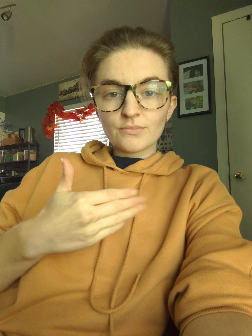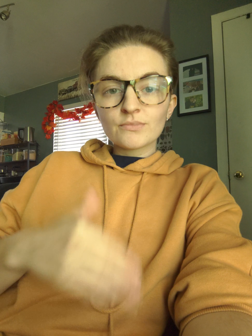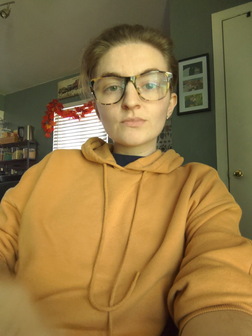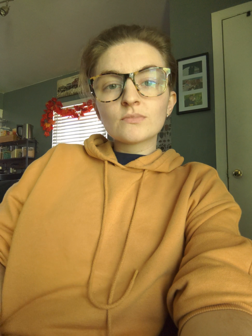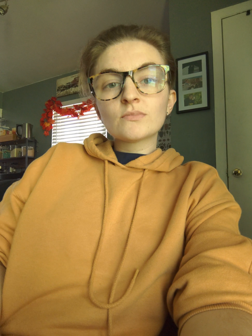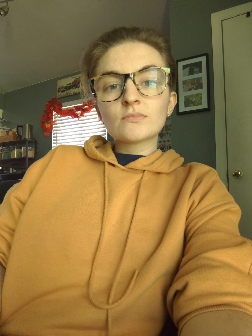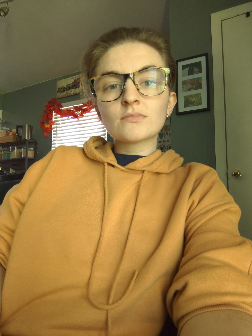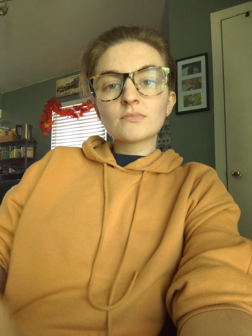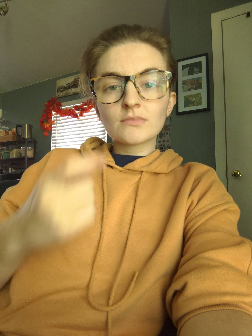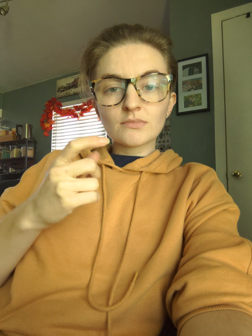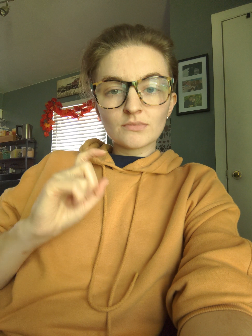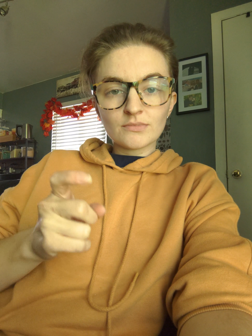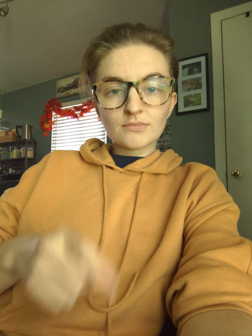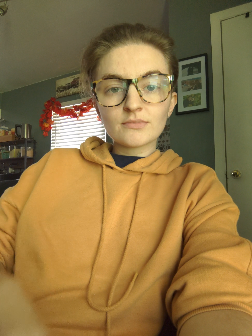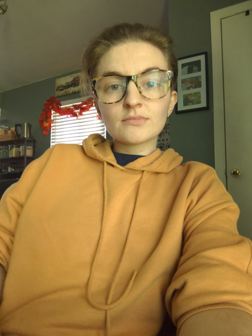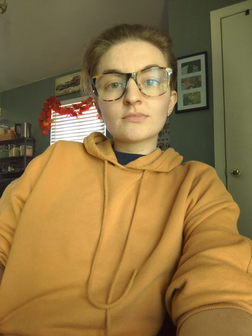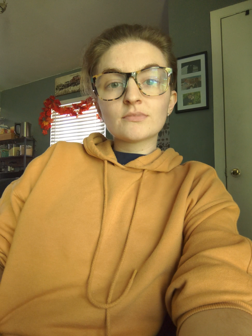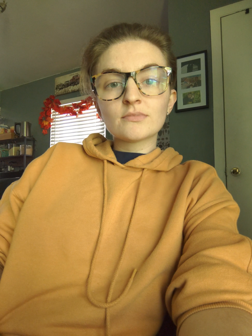present